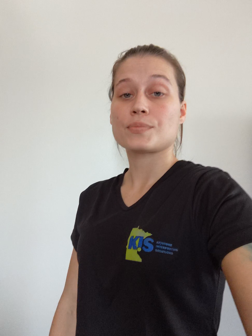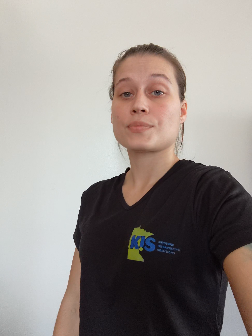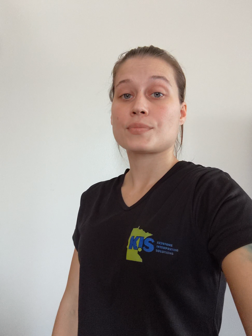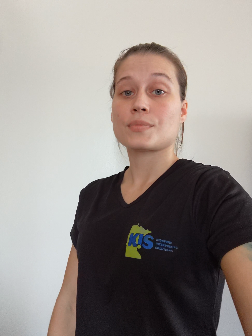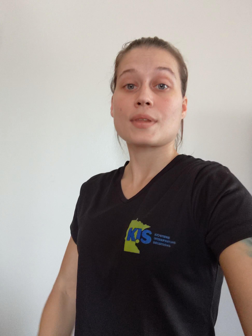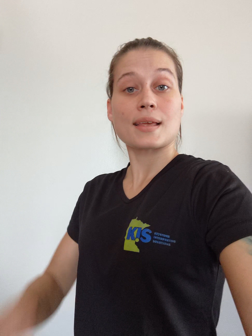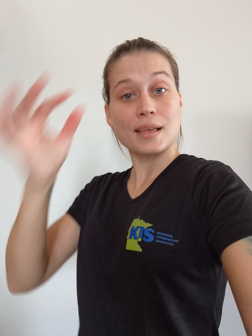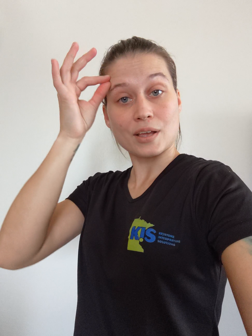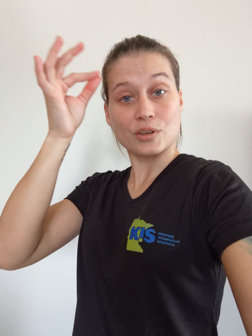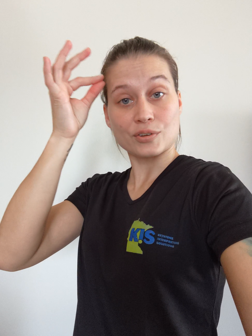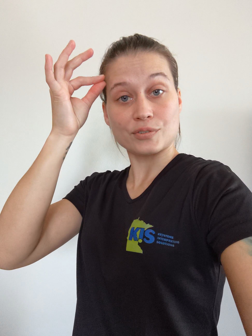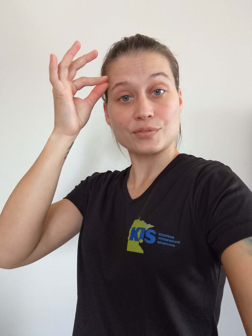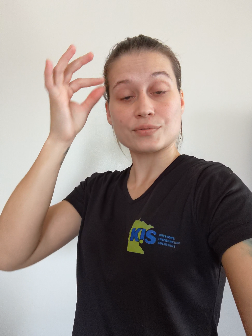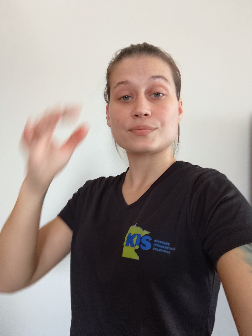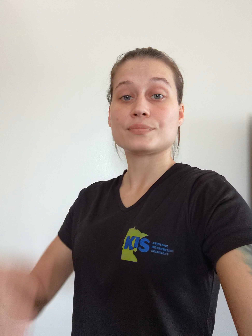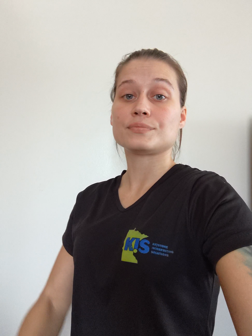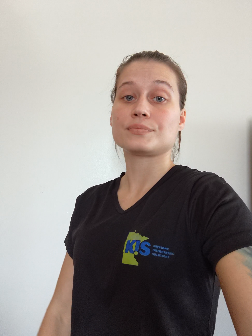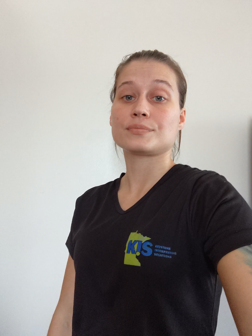hair